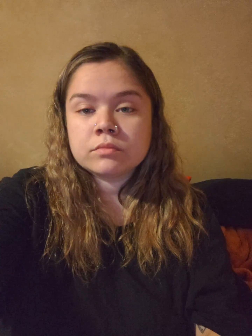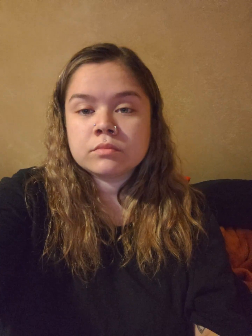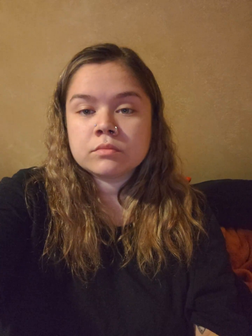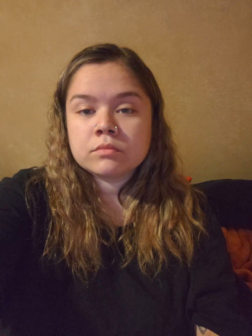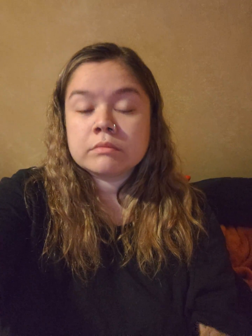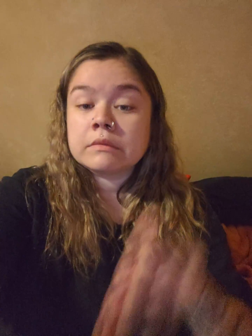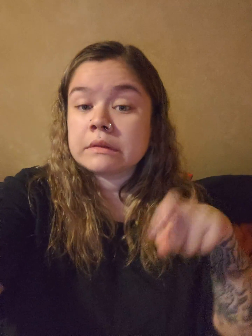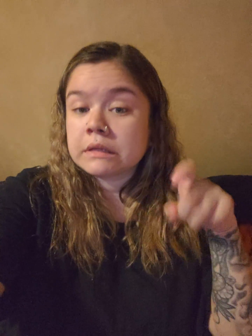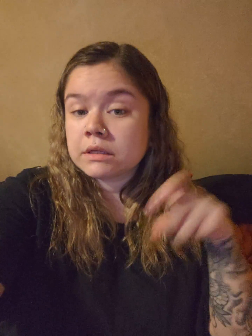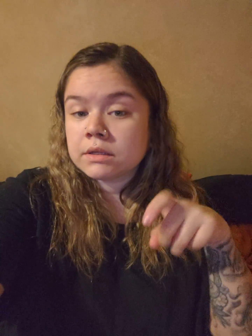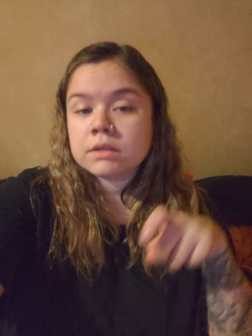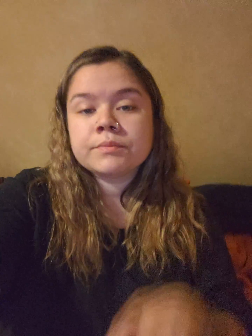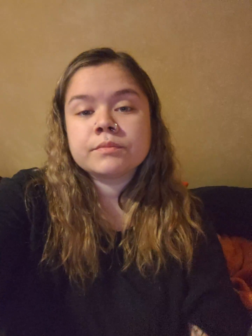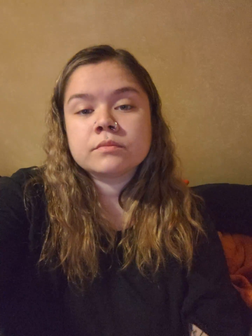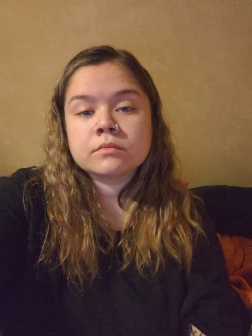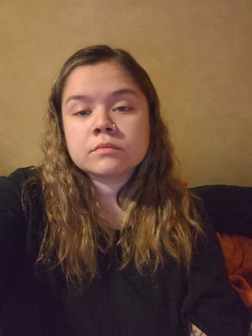need